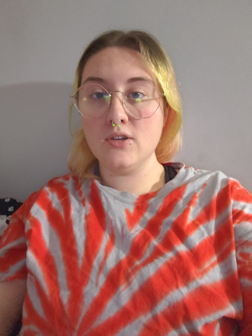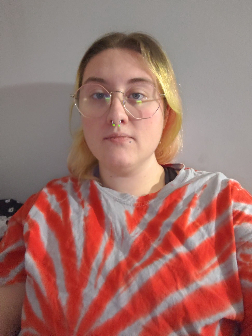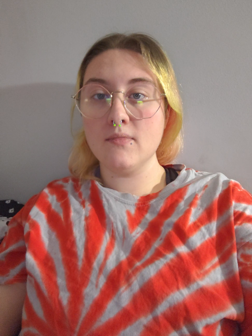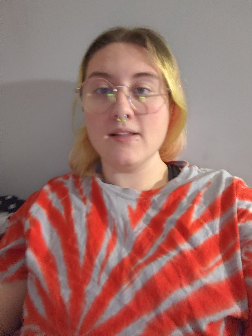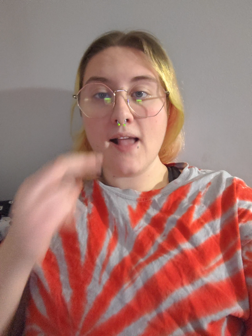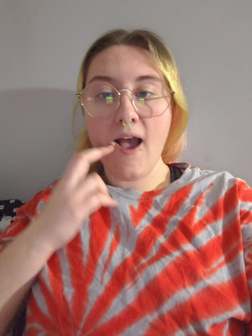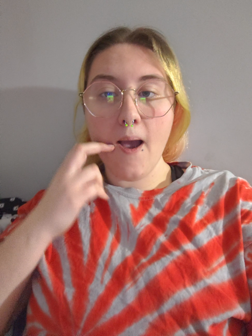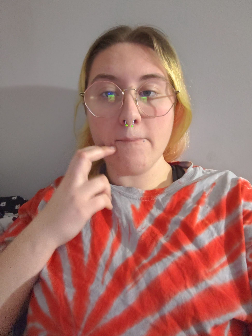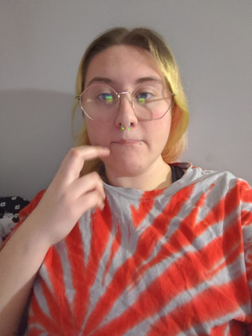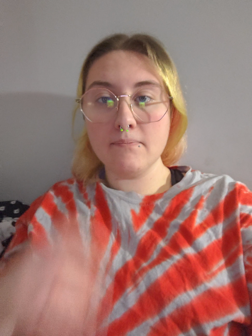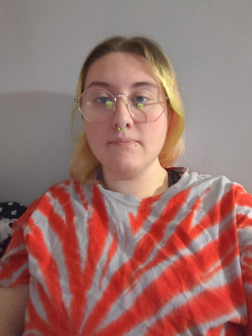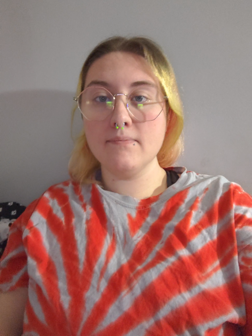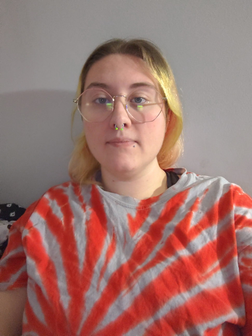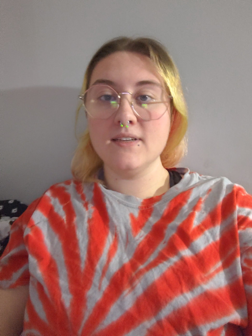gum